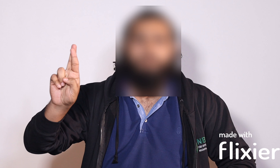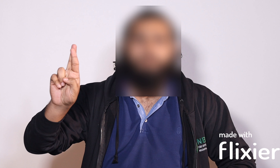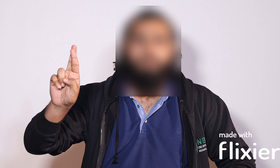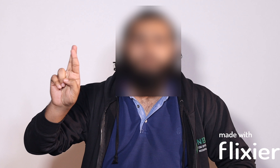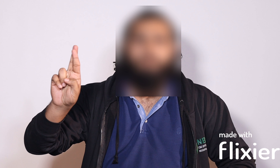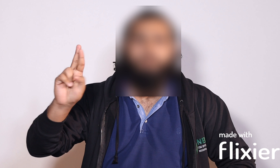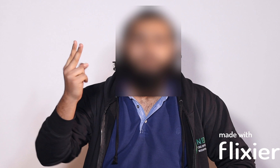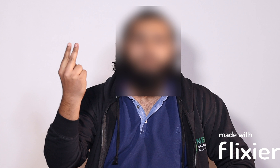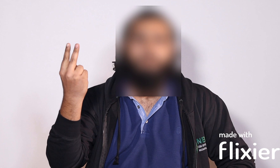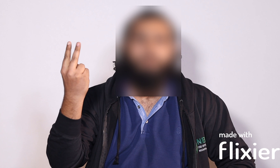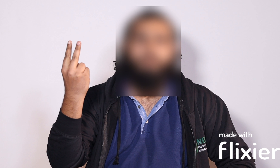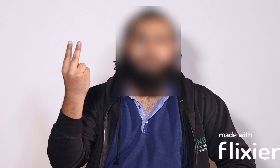ڑ